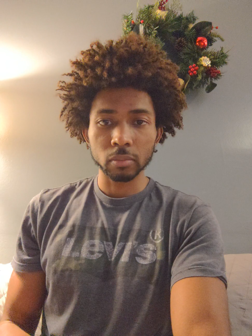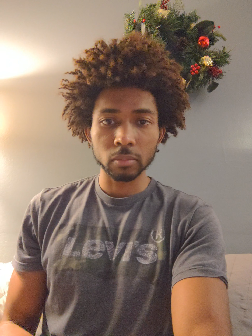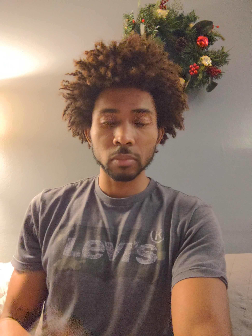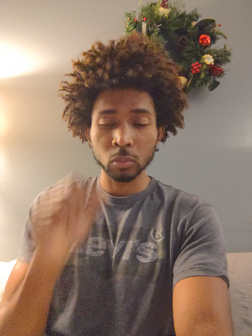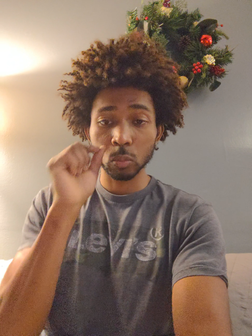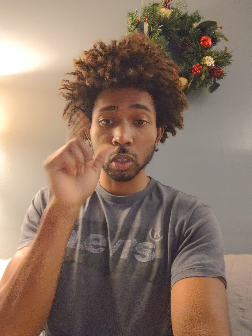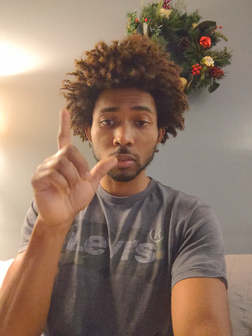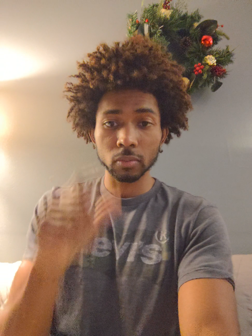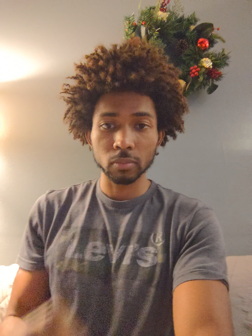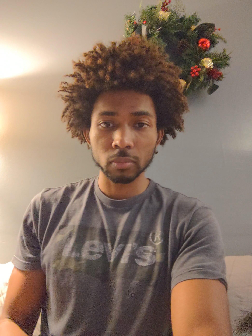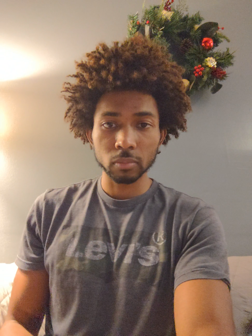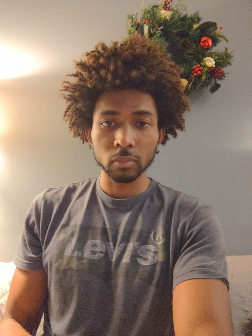wake